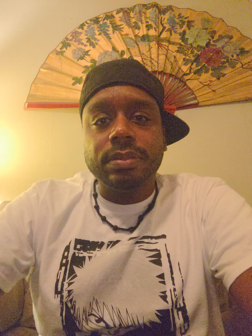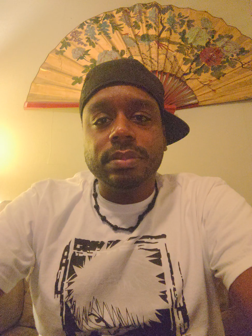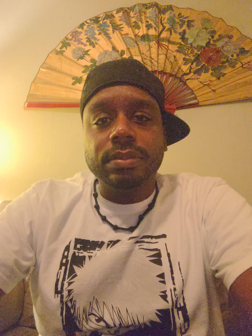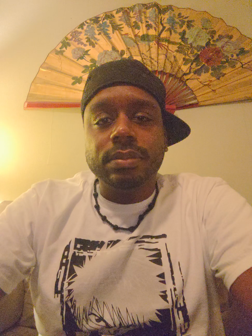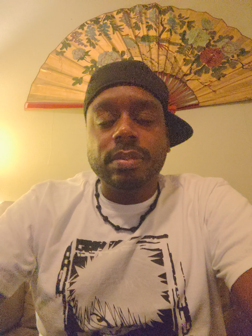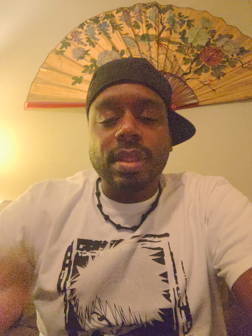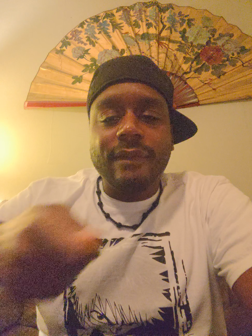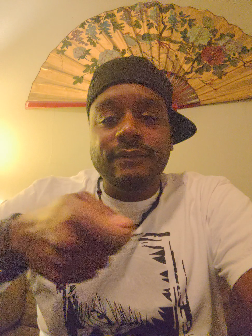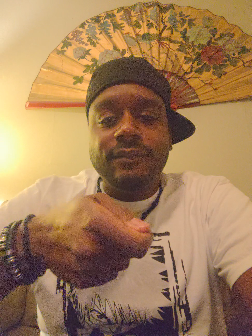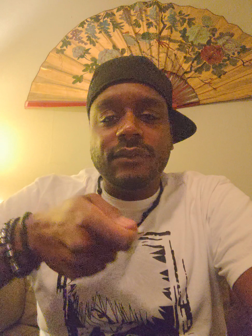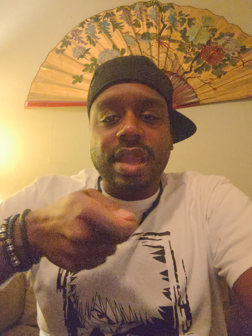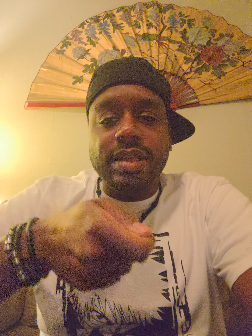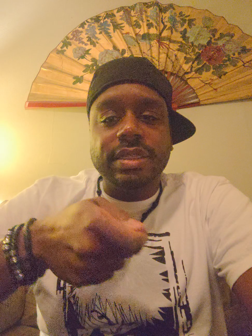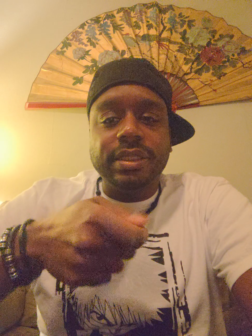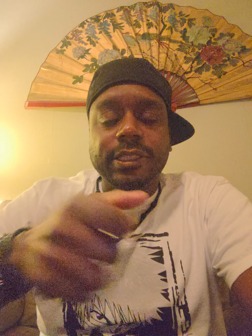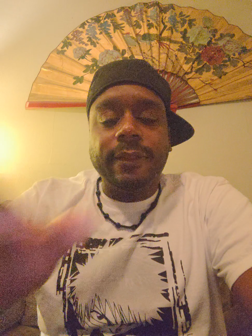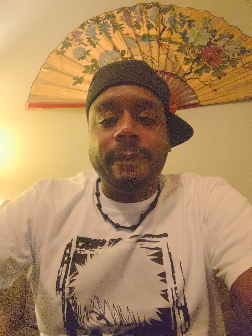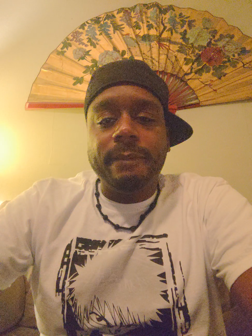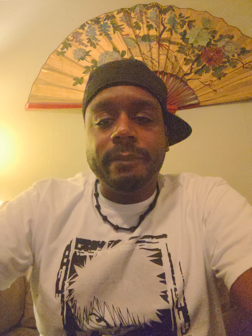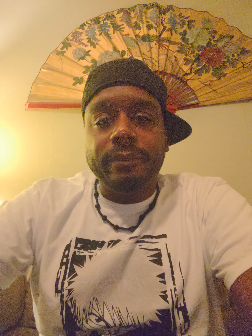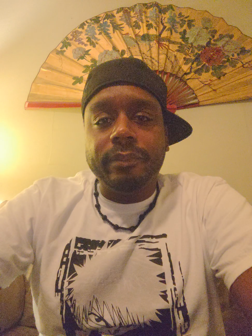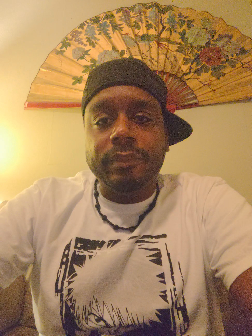vacuum